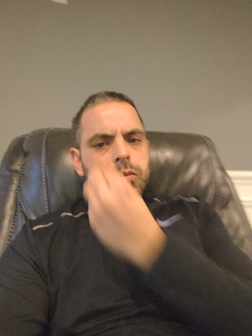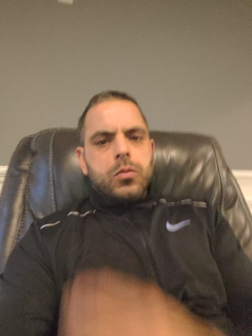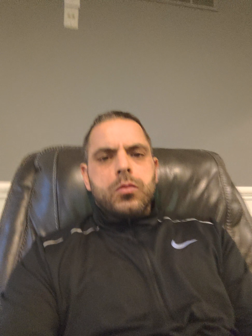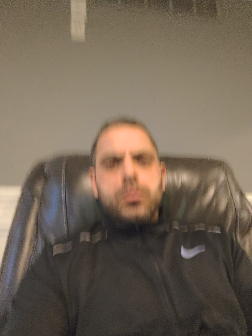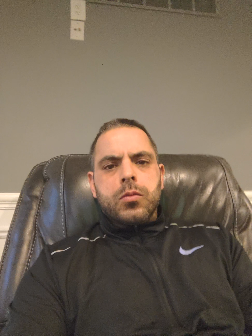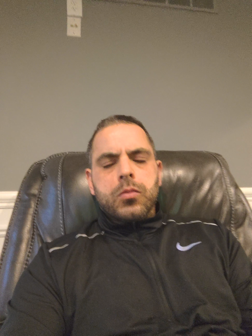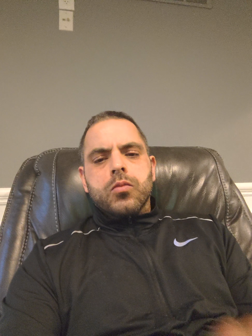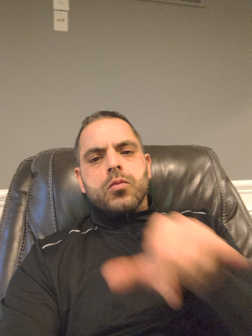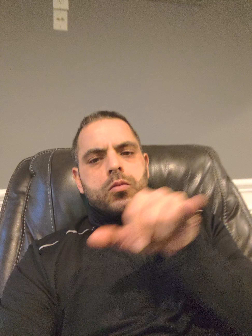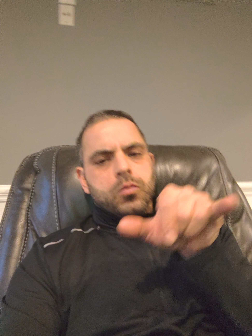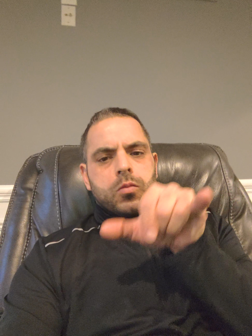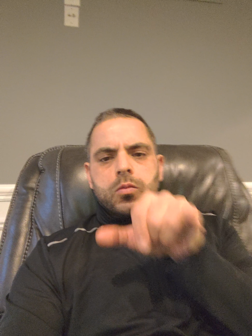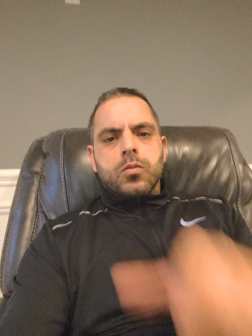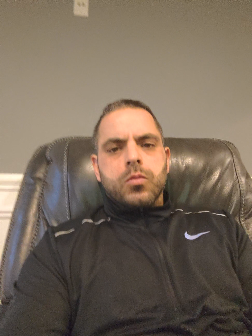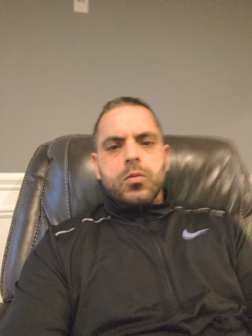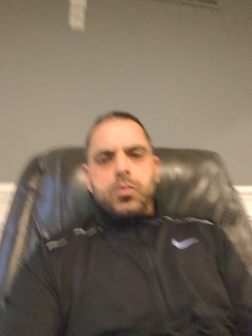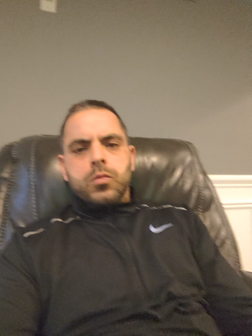same